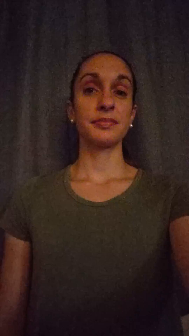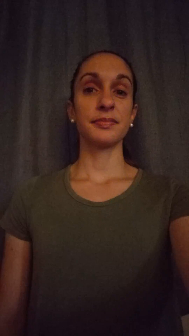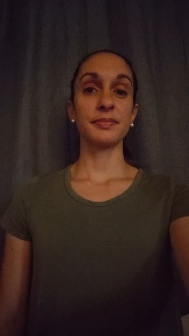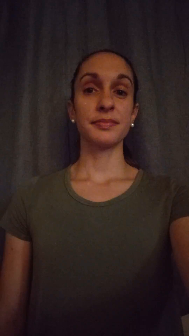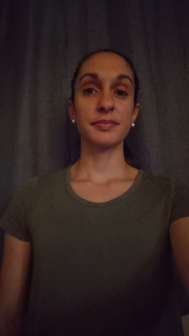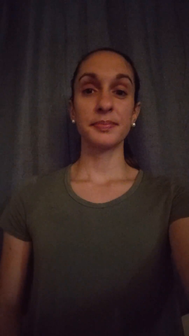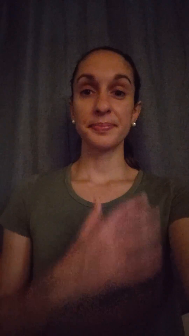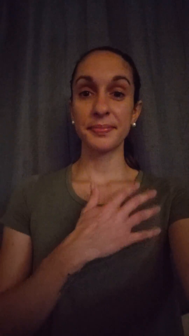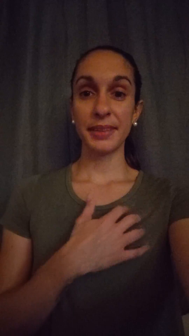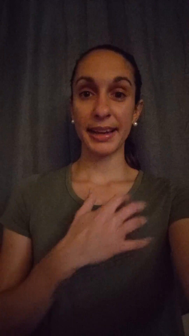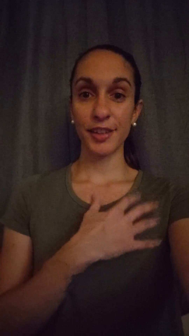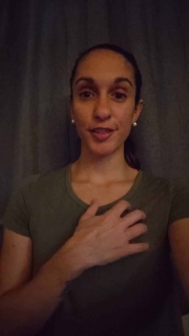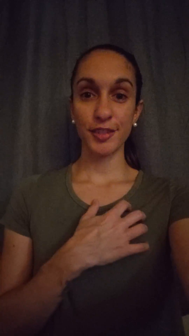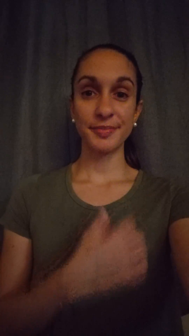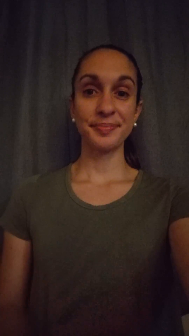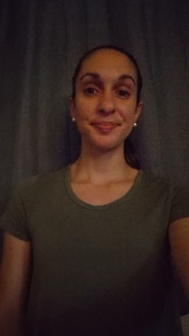bear